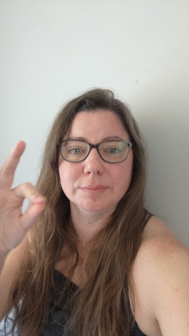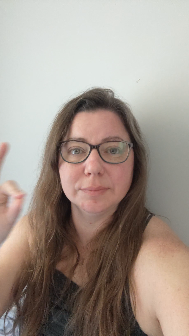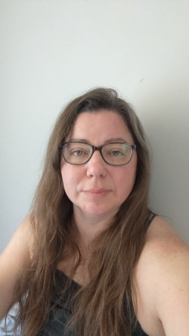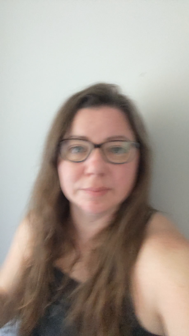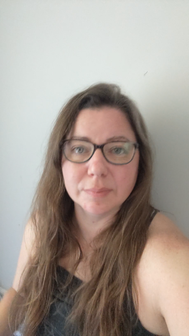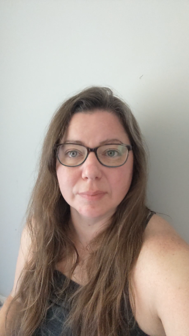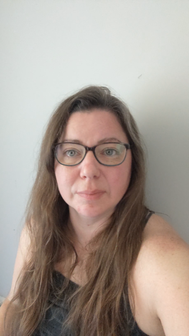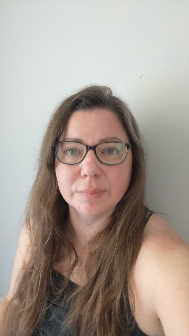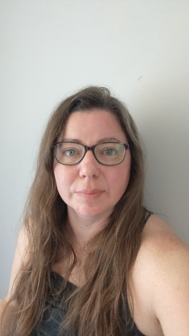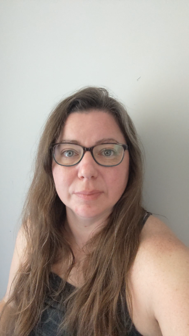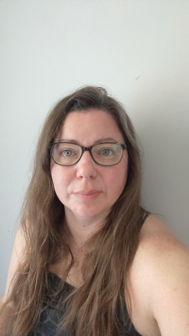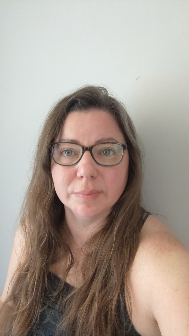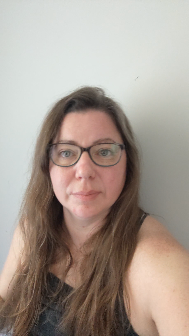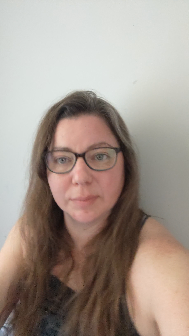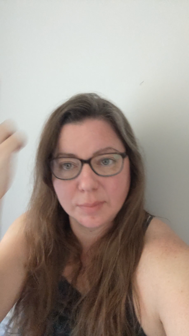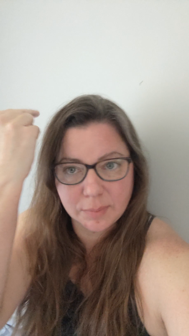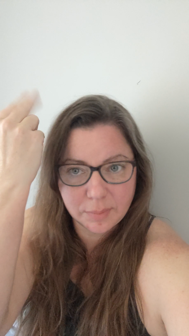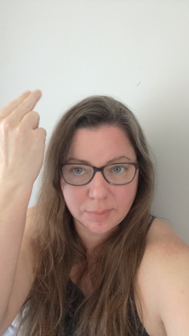bunny